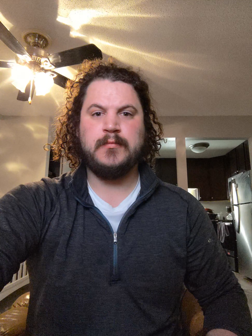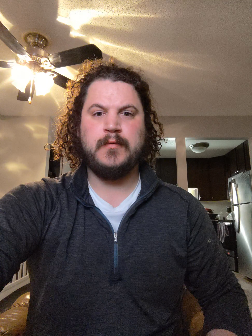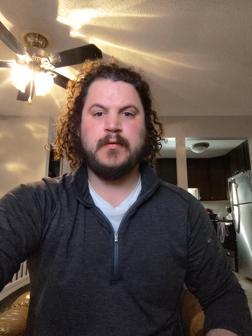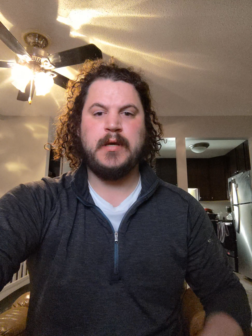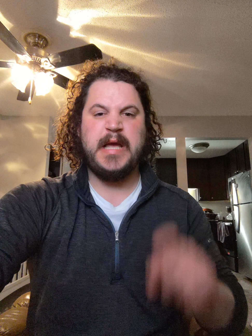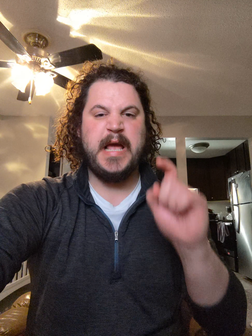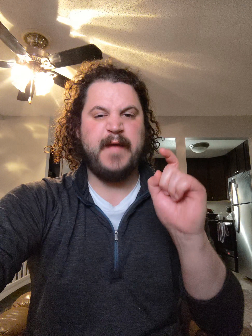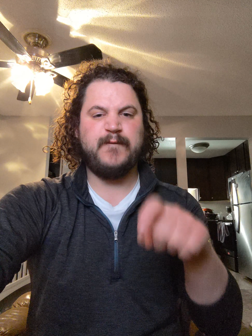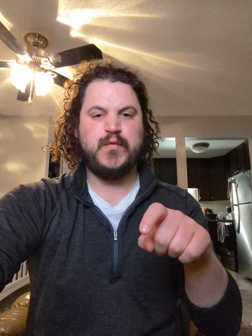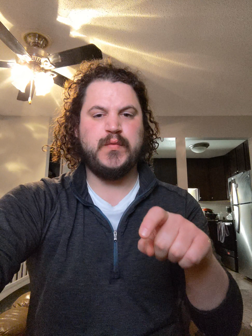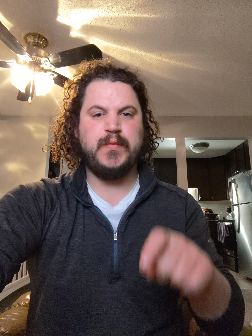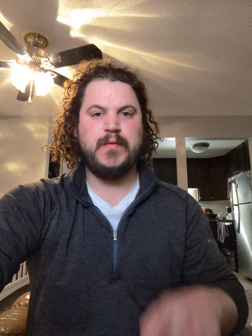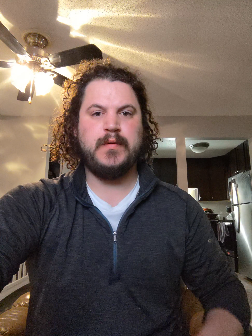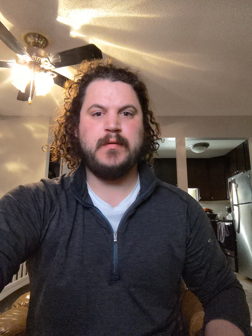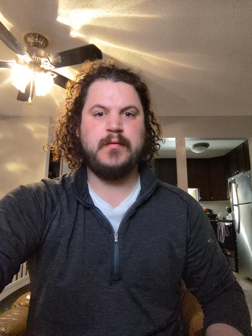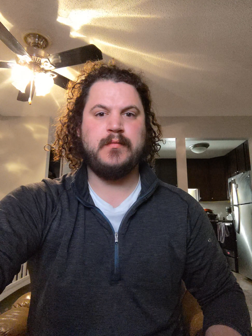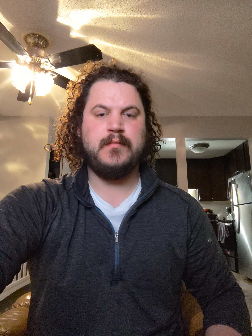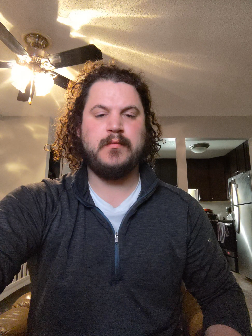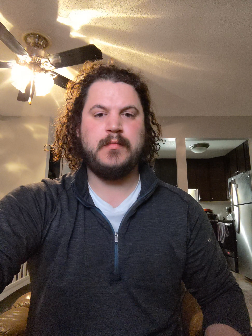have to